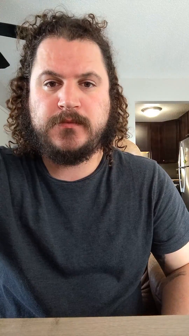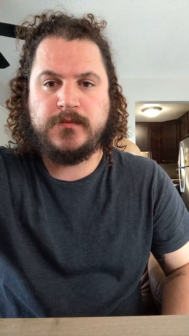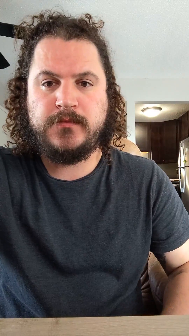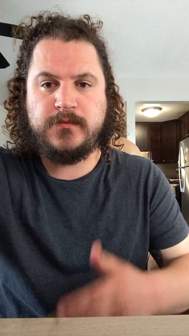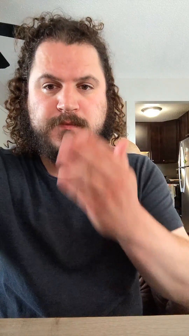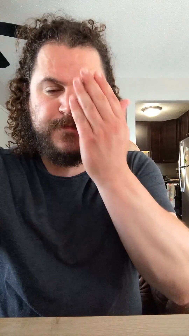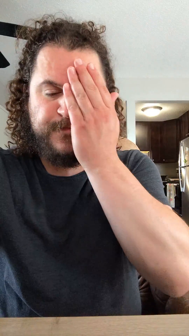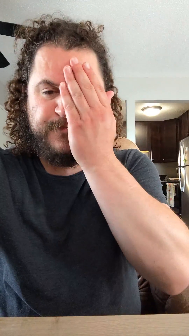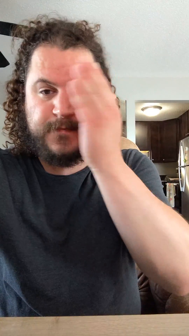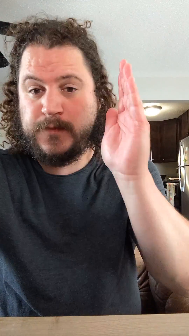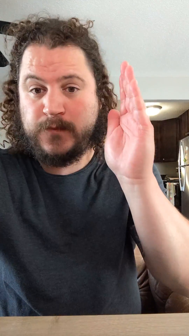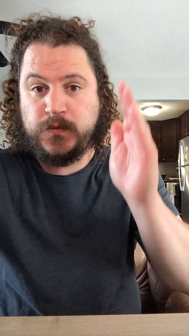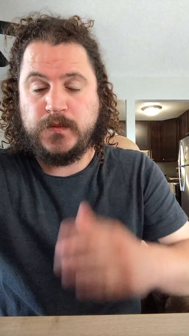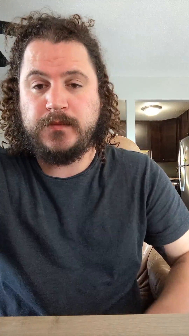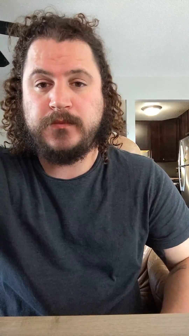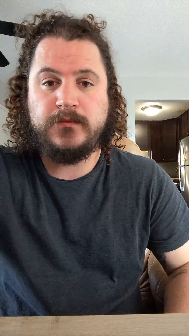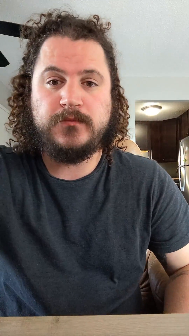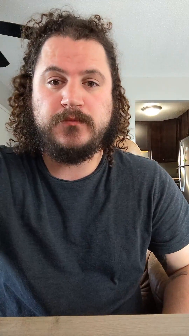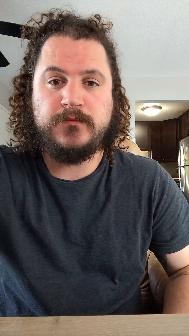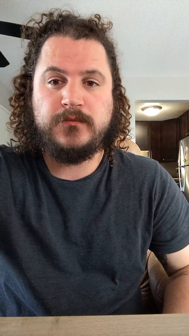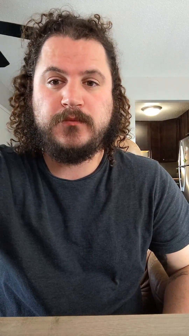peekaboo